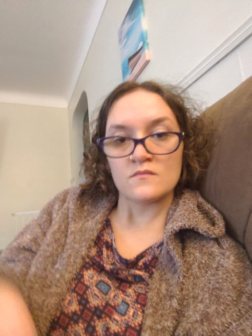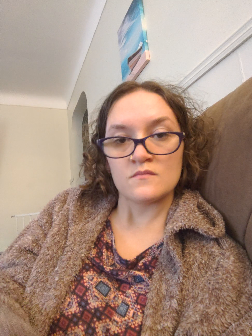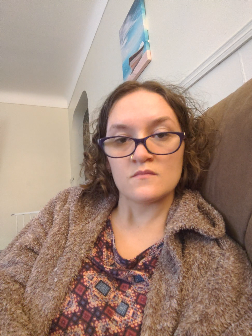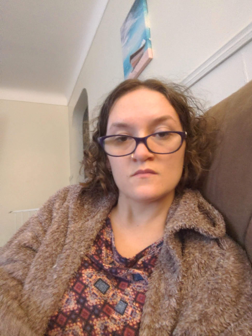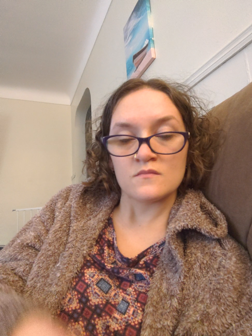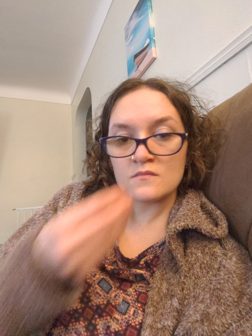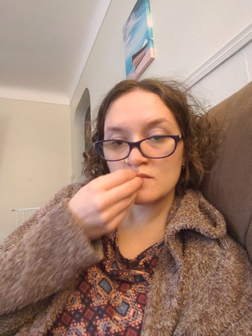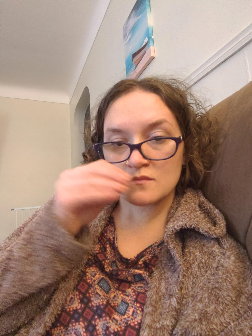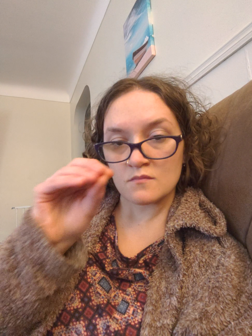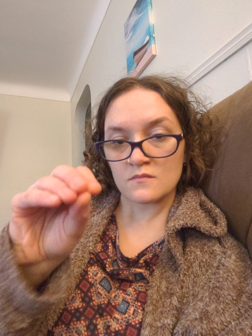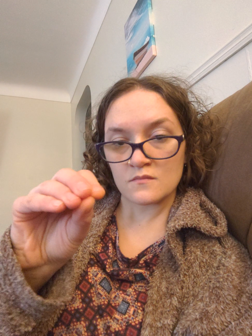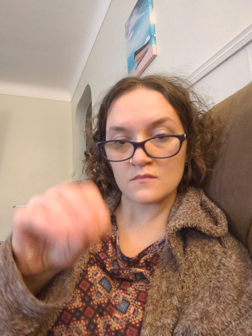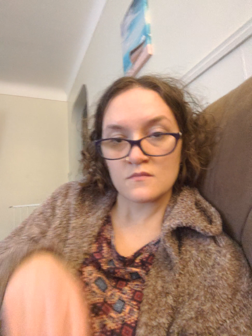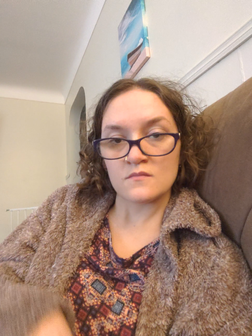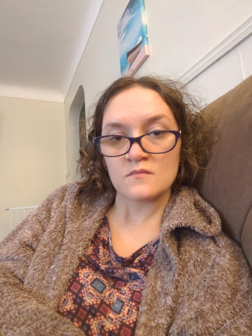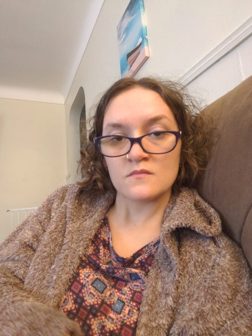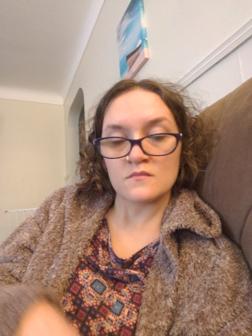kiss